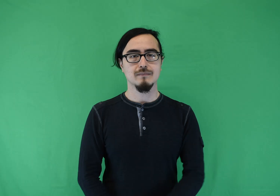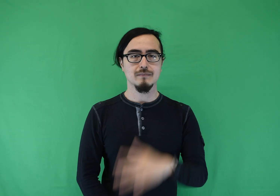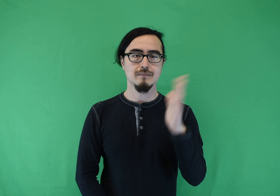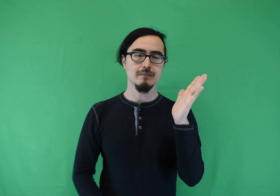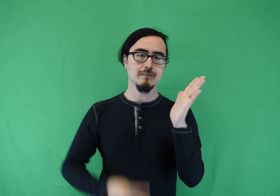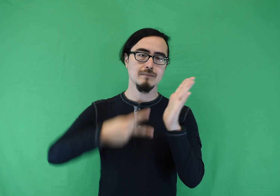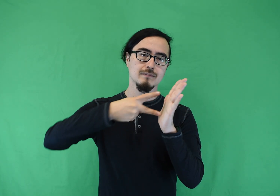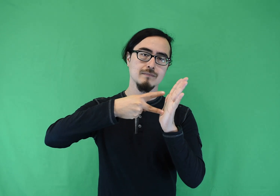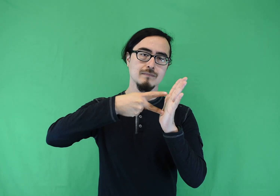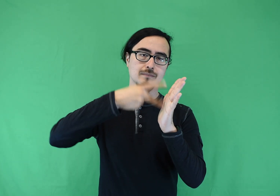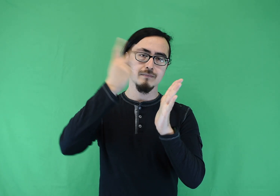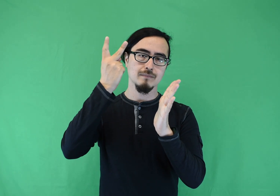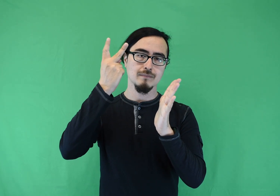otra vez